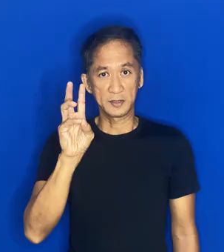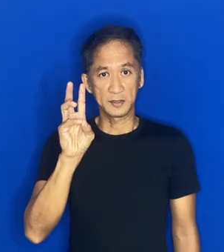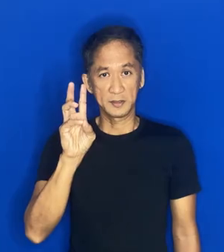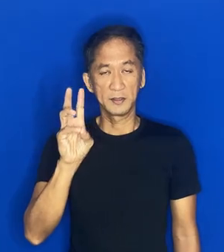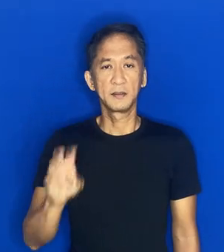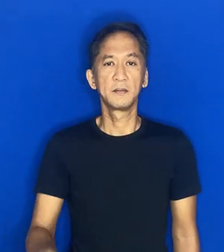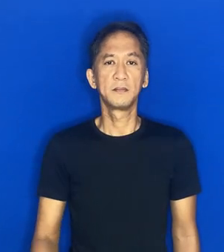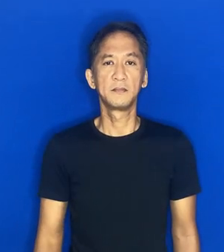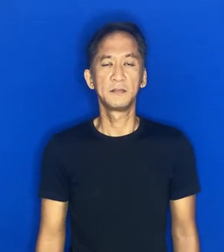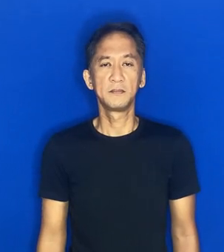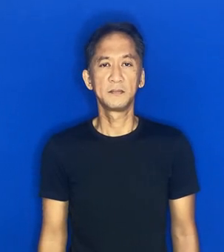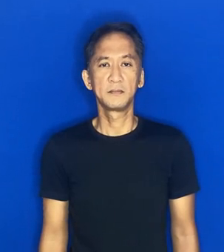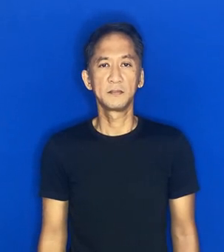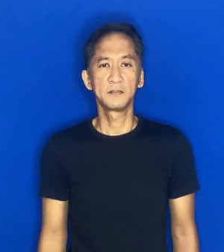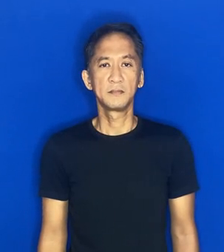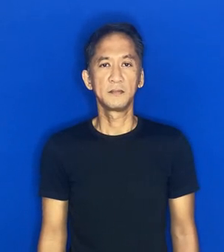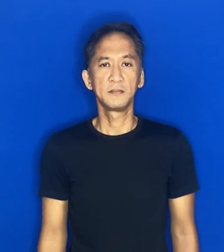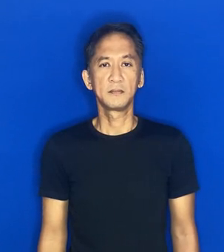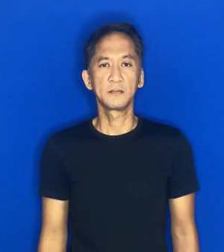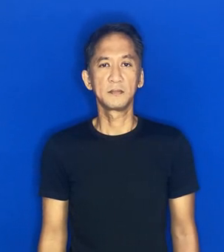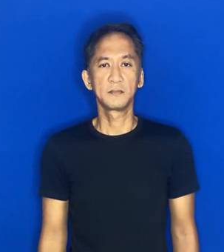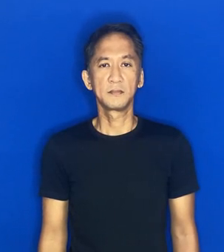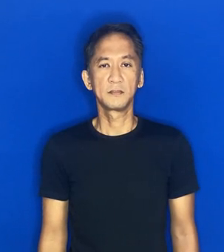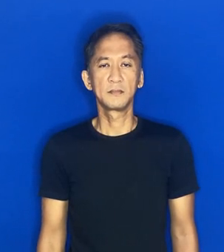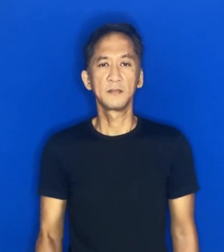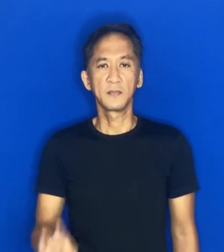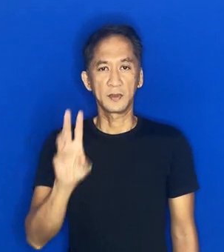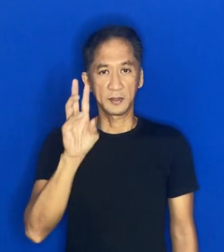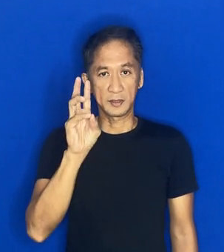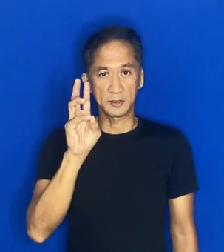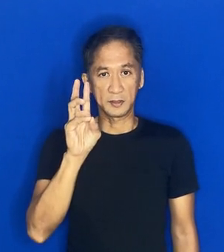six